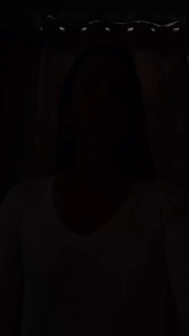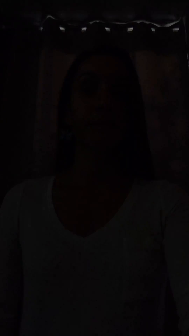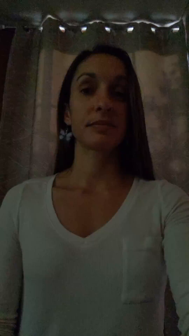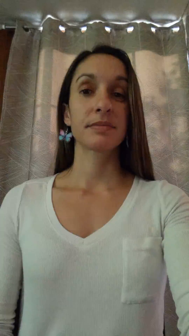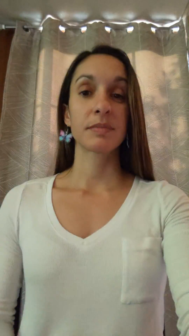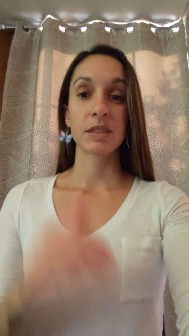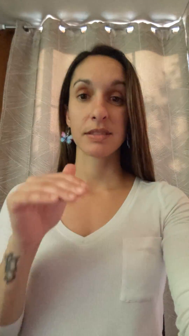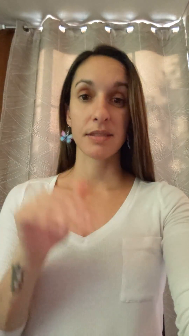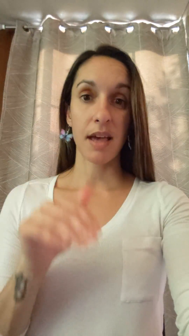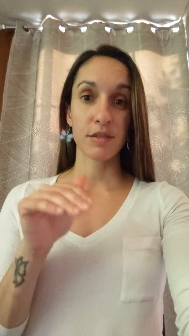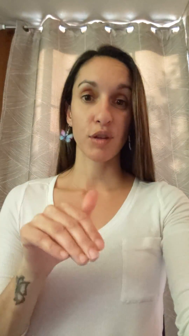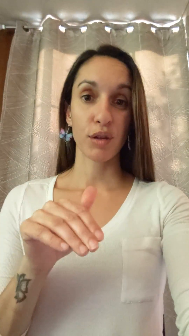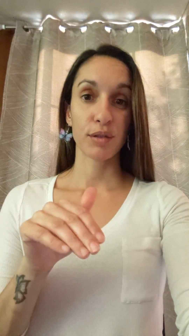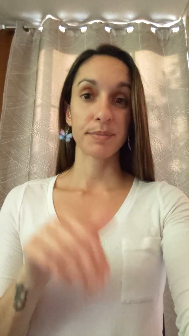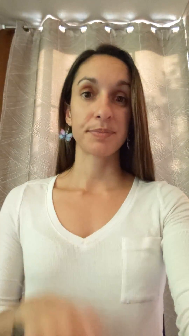doctor